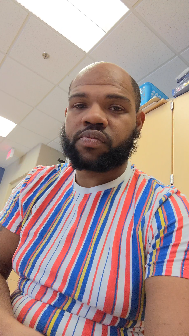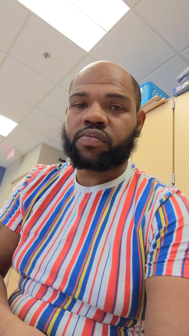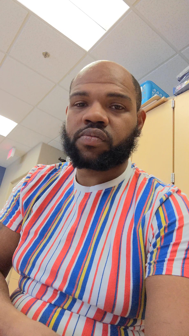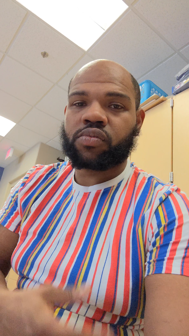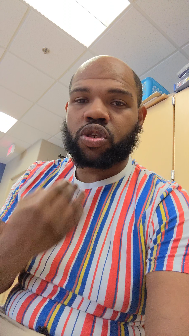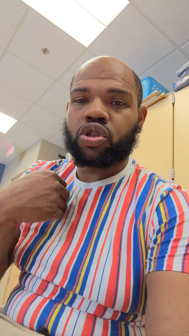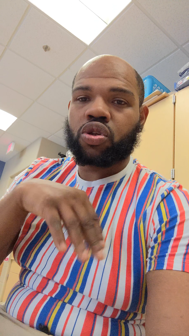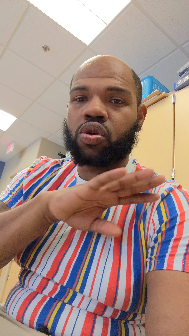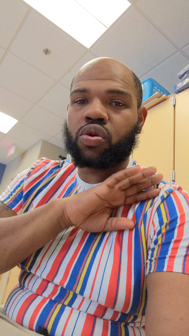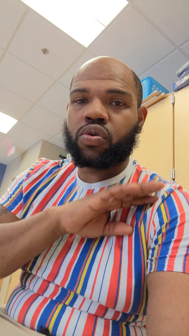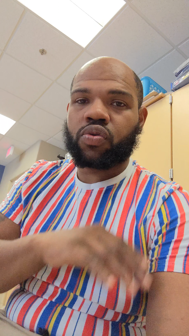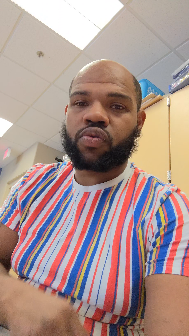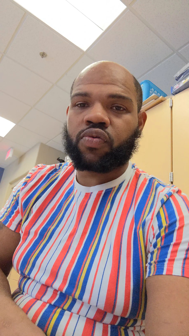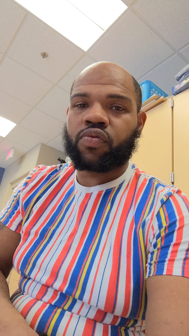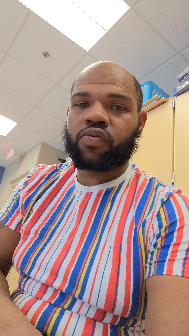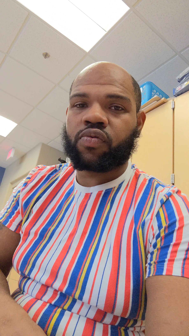scarf